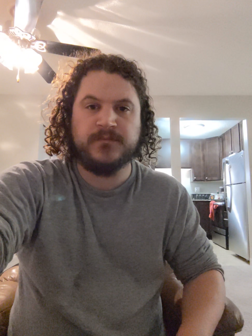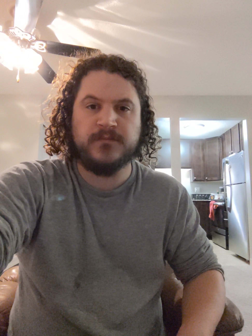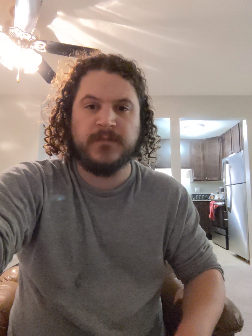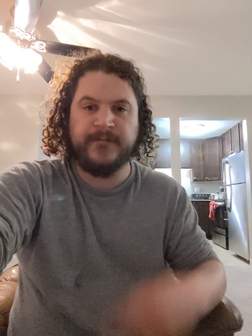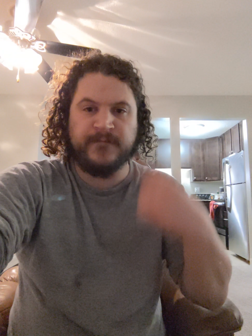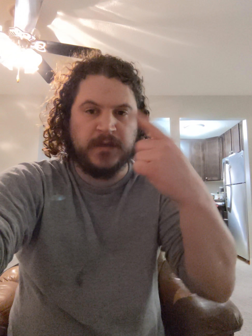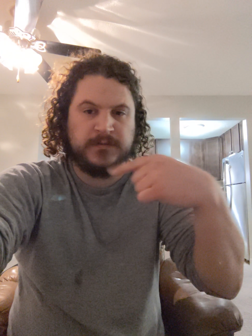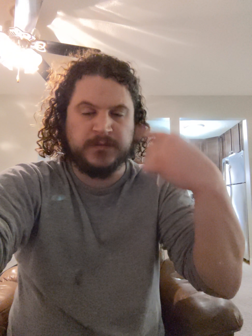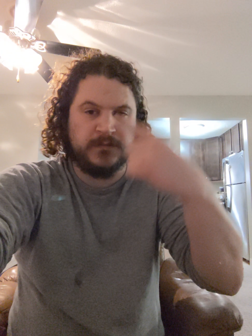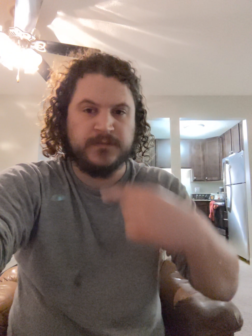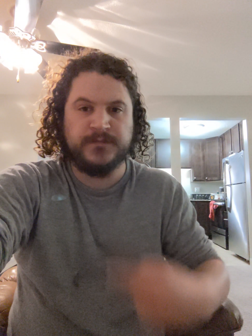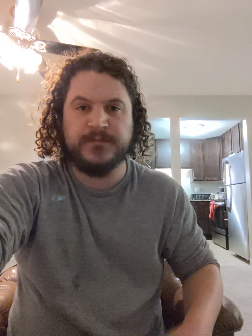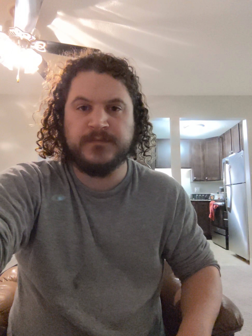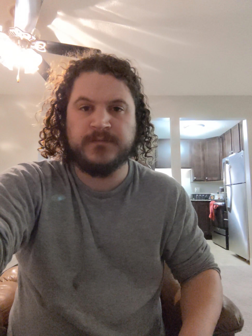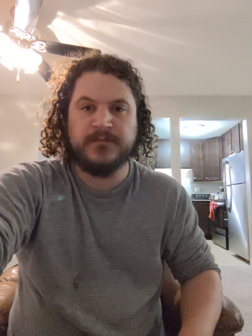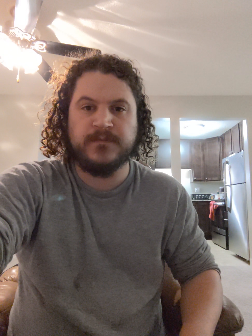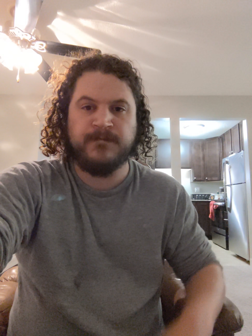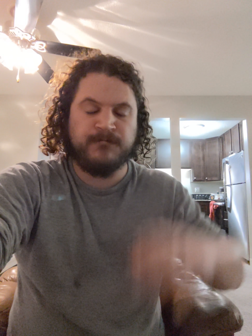face